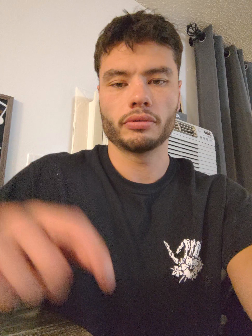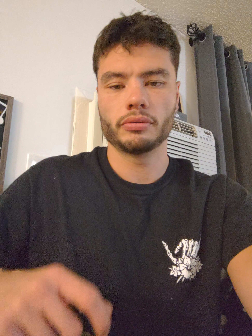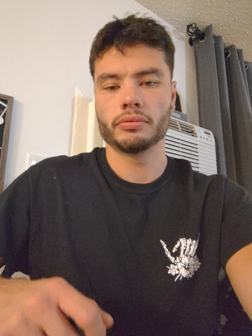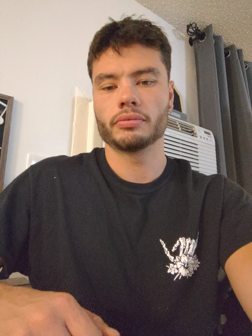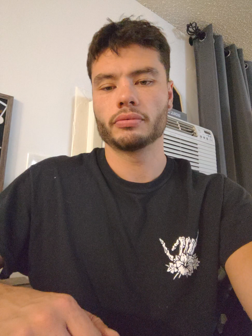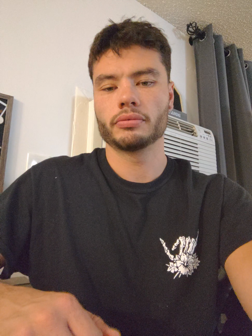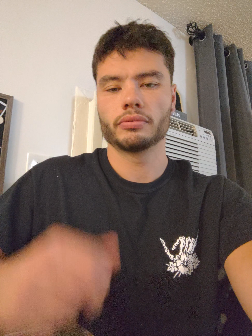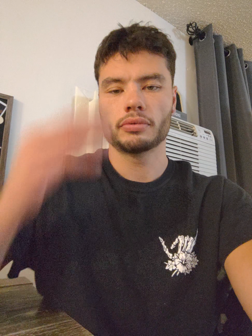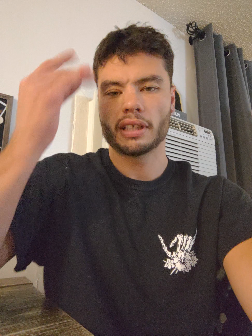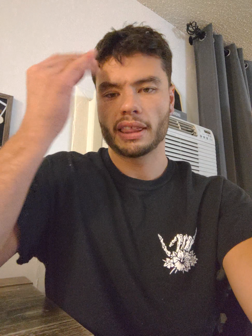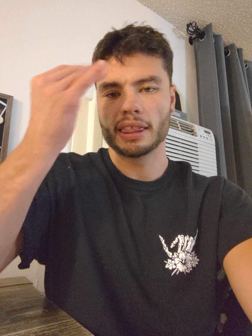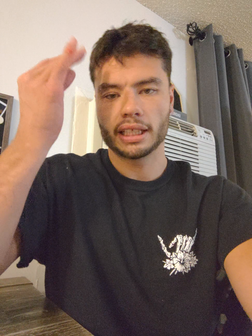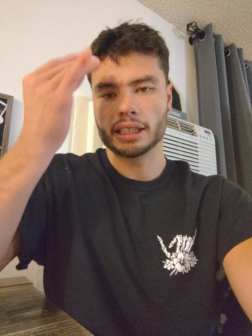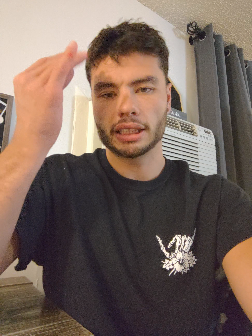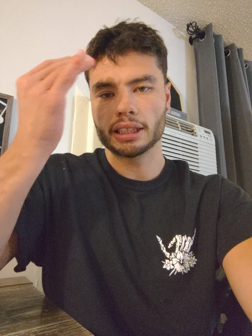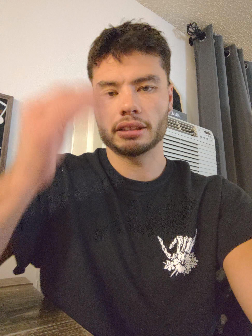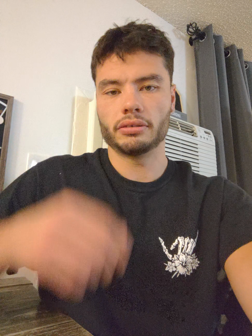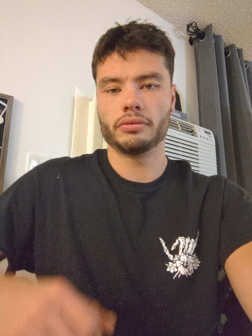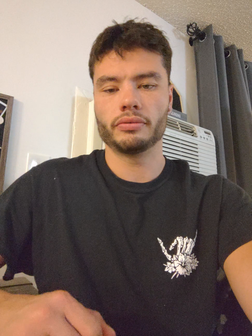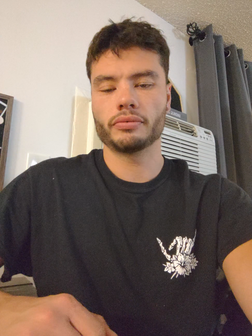think